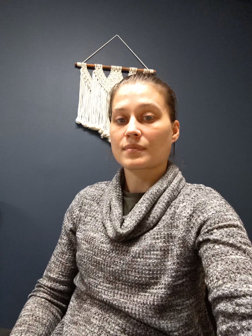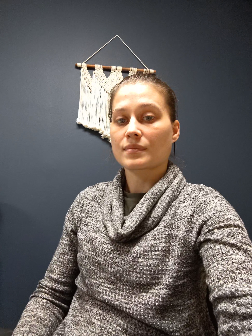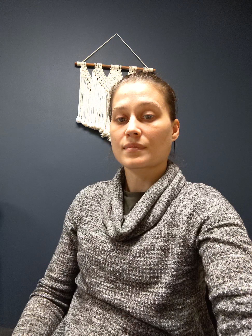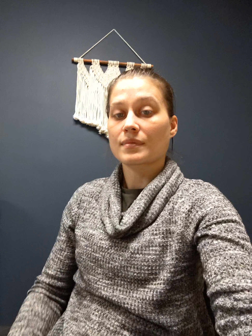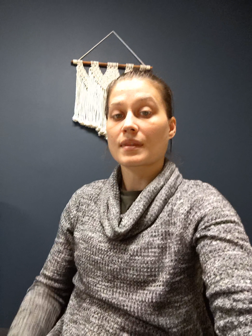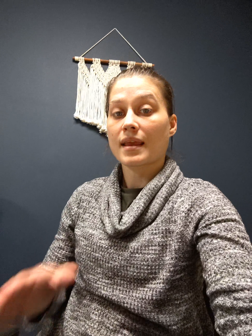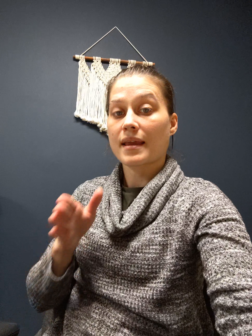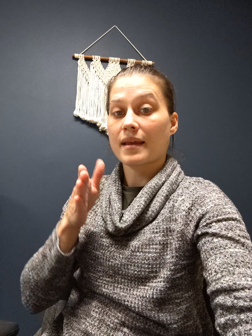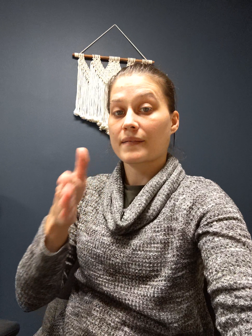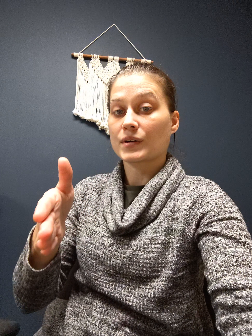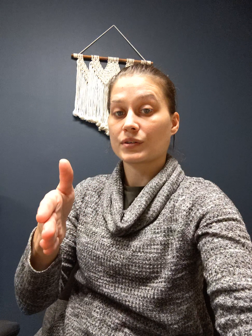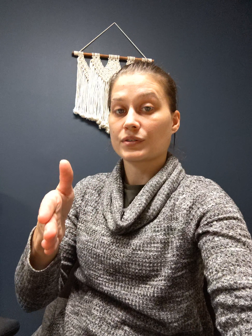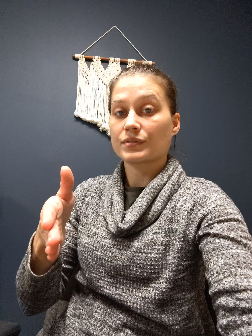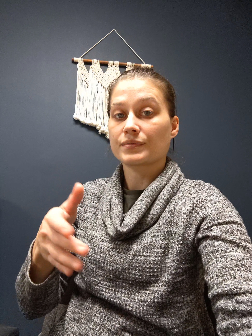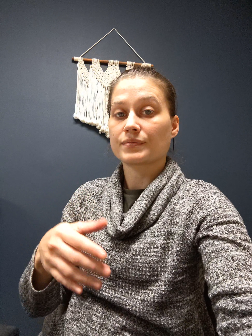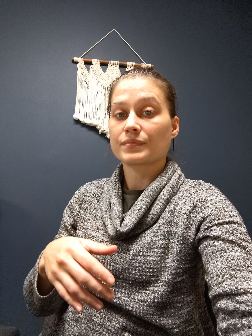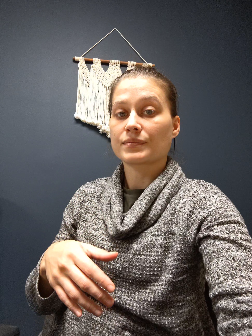after